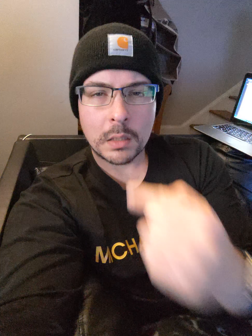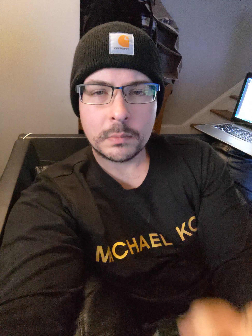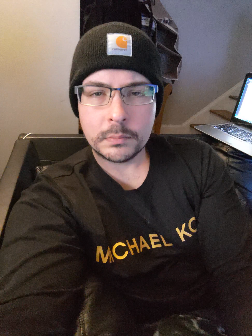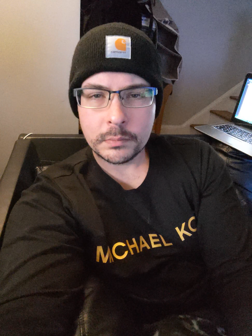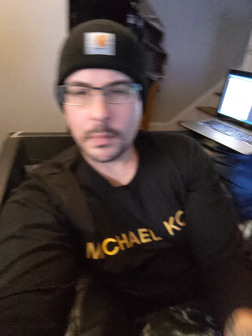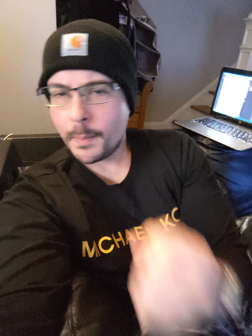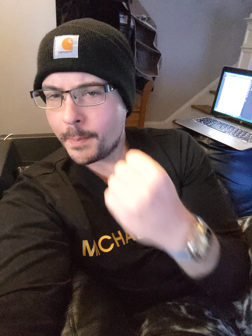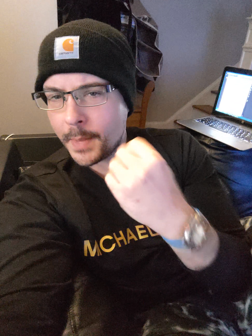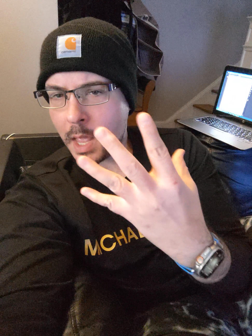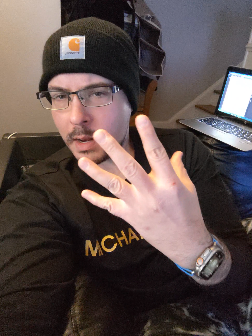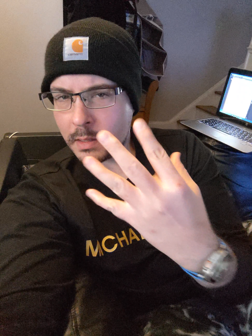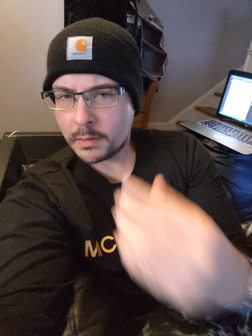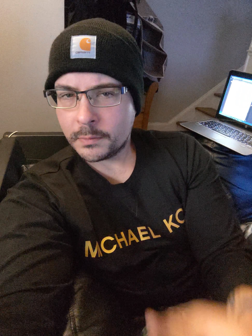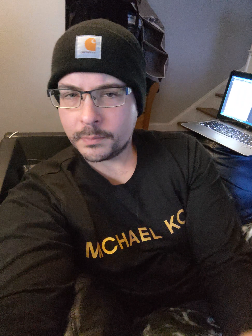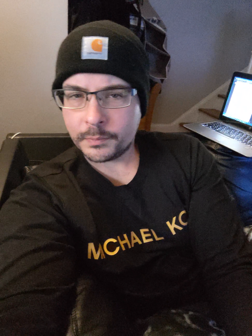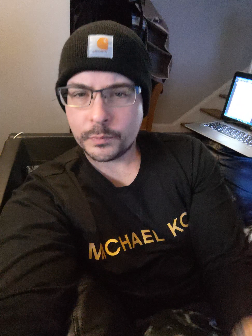many